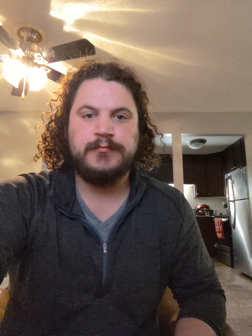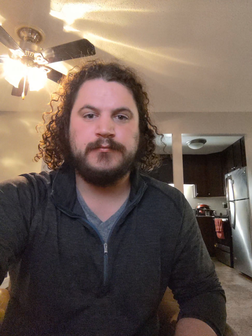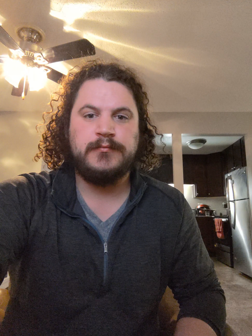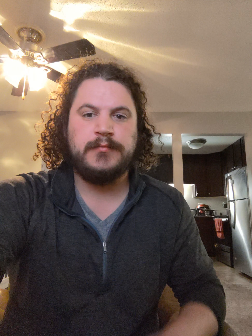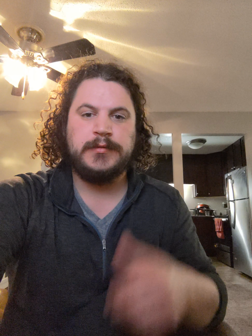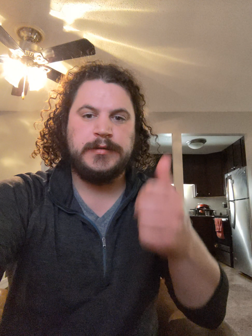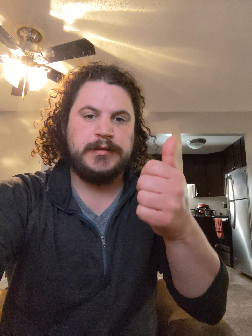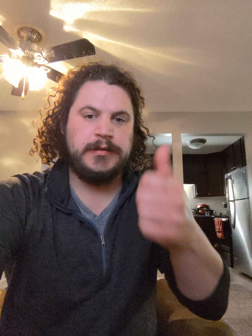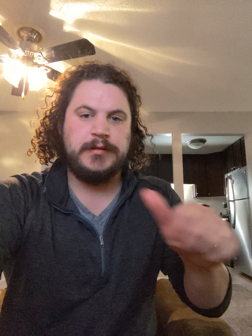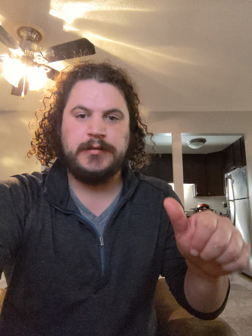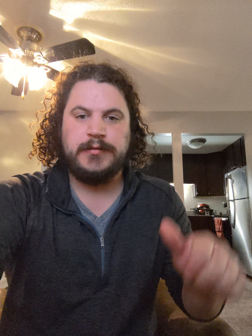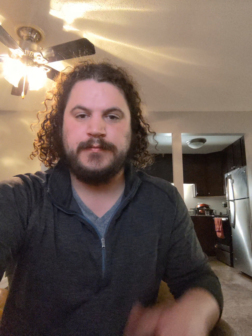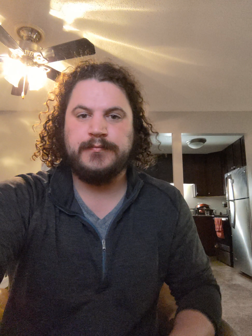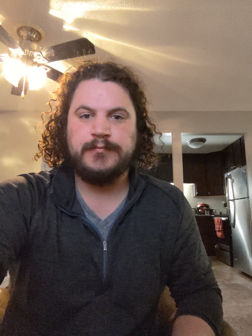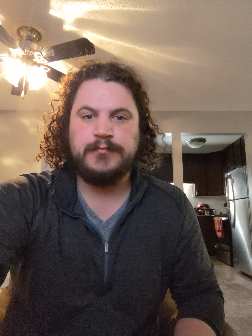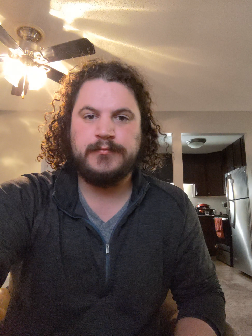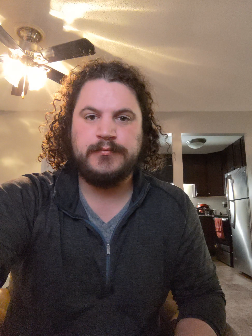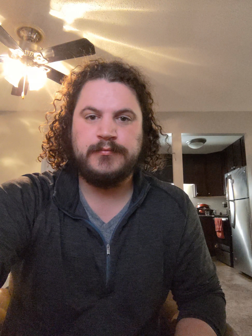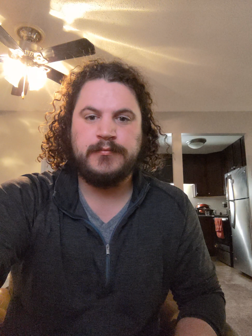any